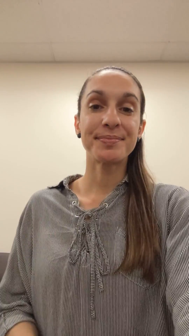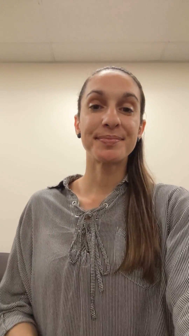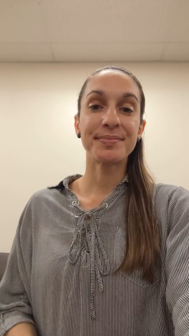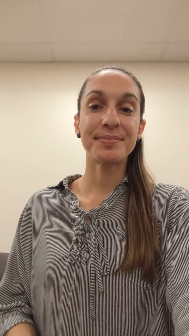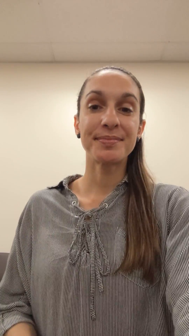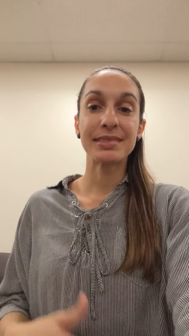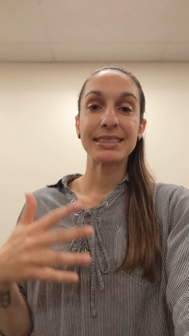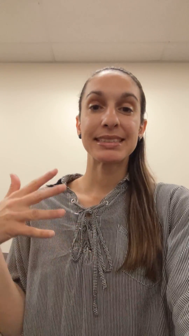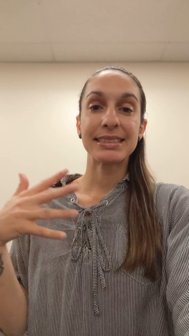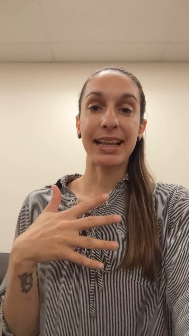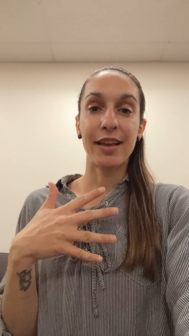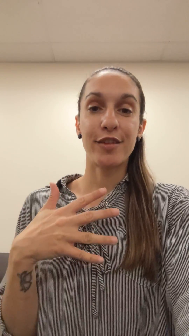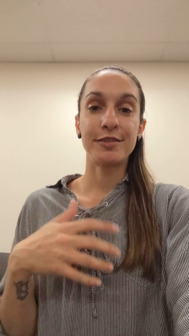scared